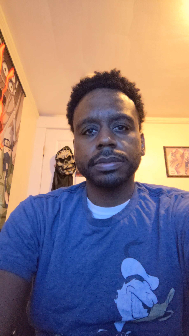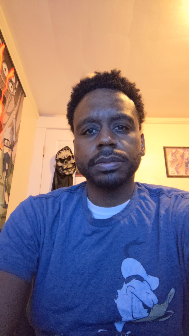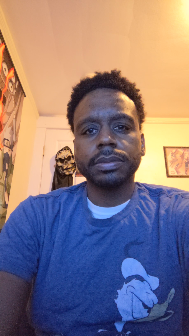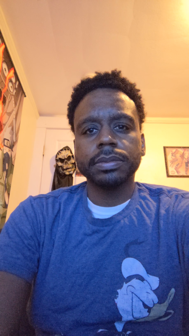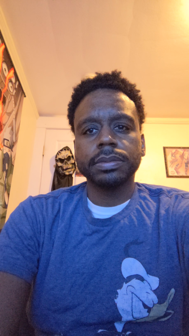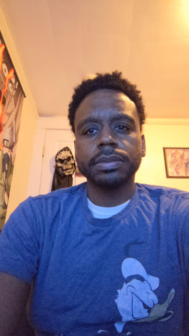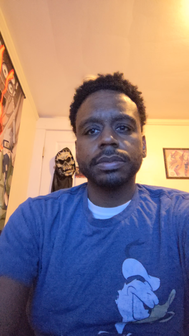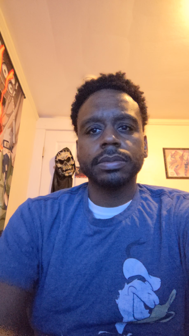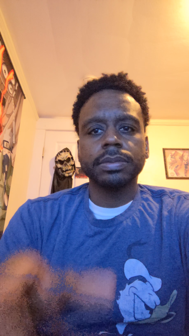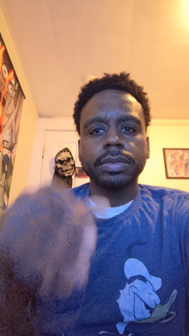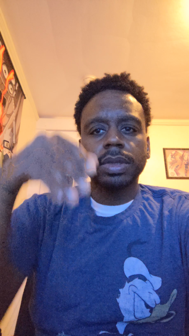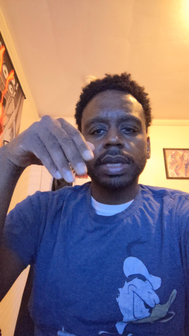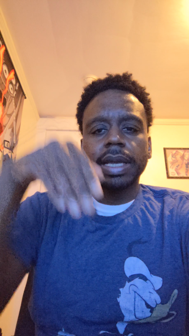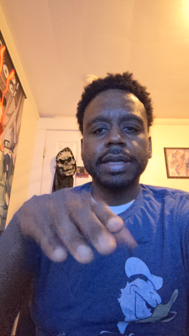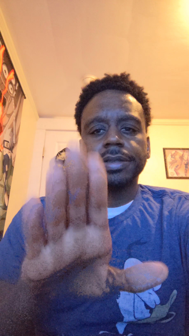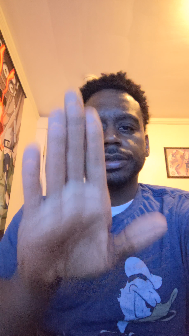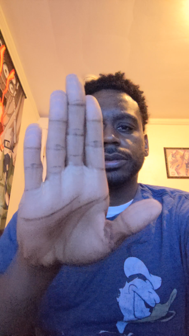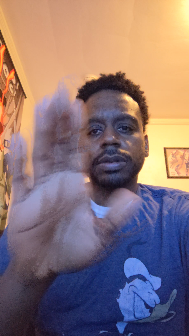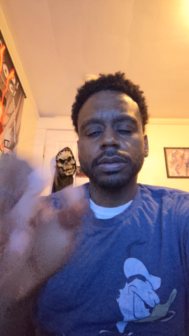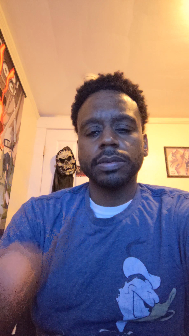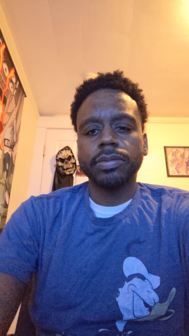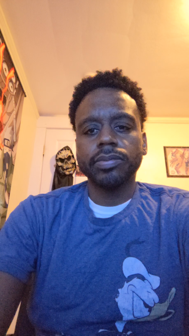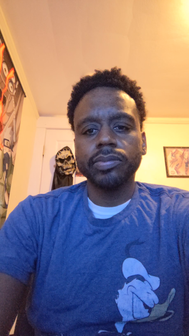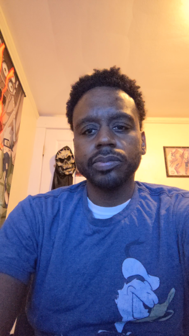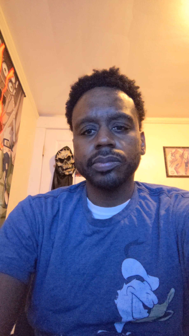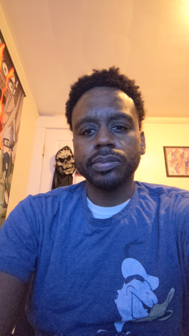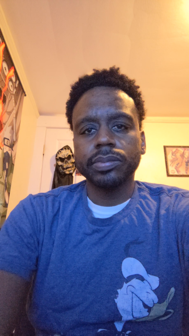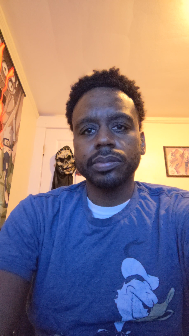enter